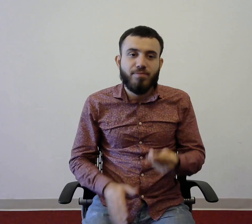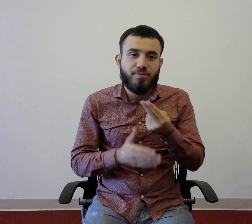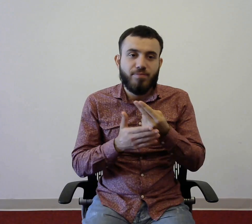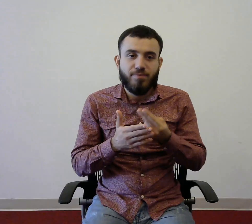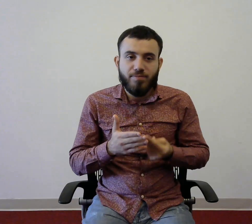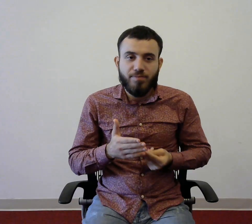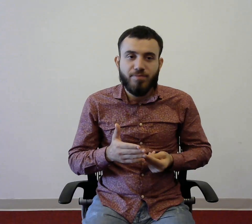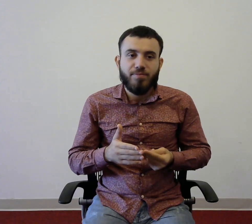rəsim